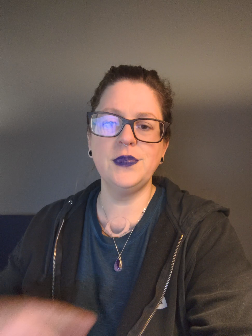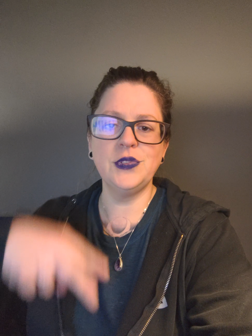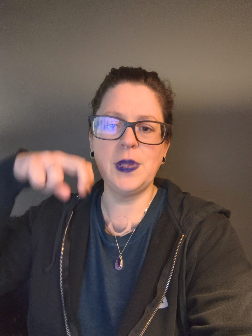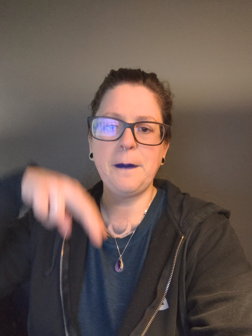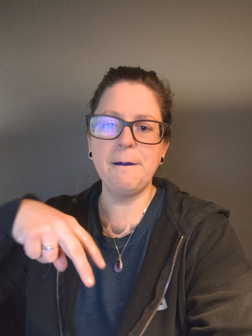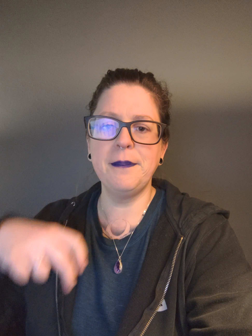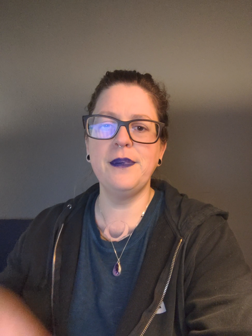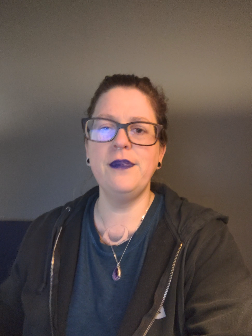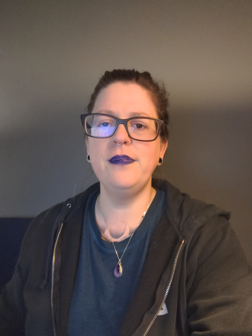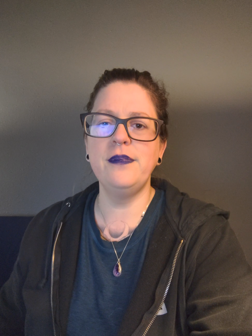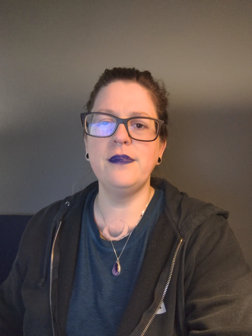jump